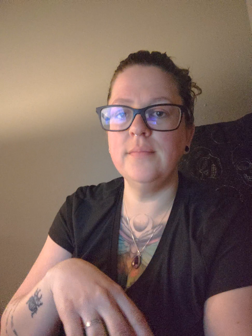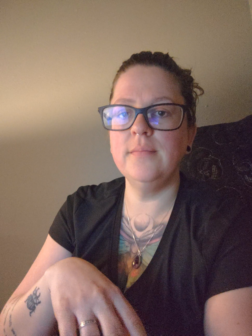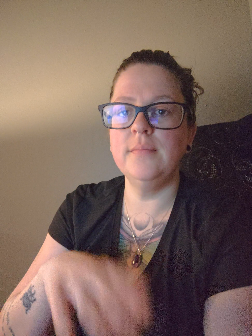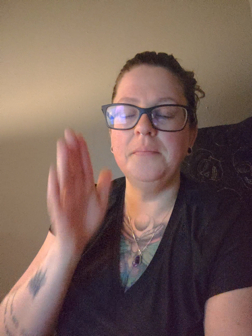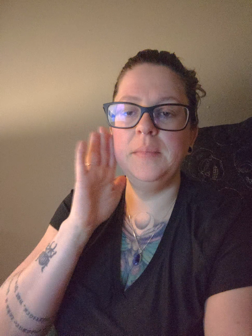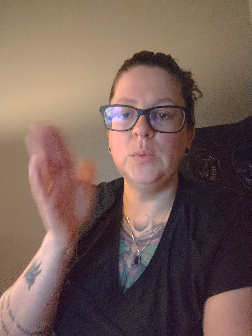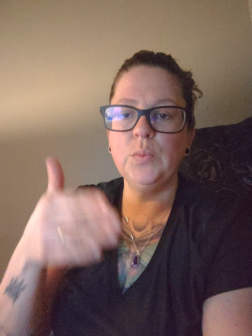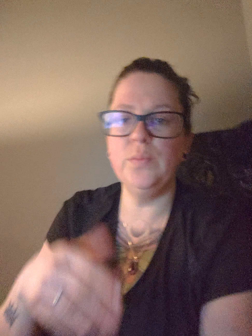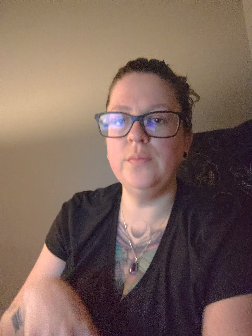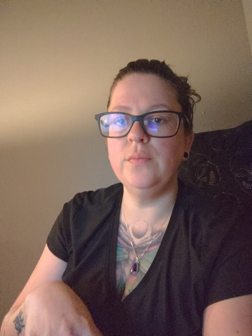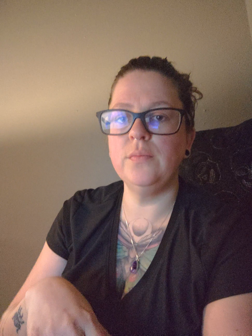bedroom